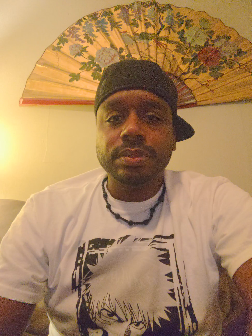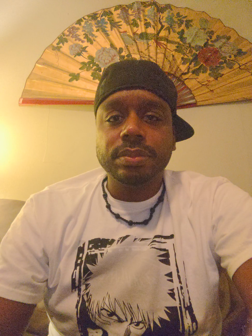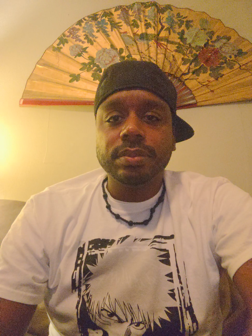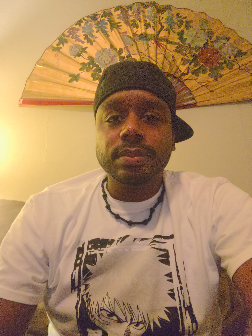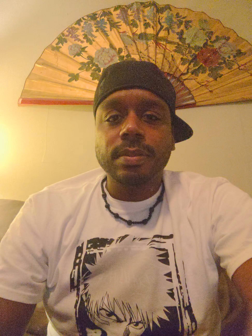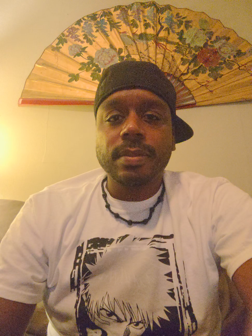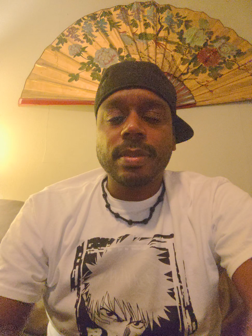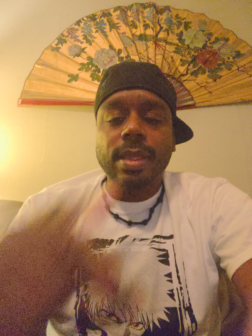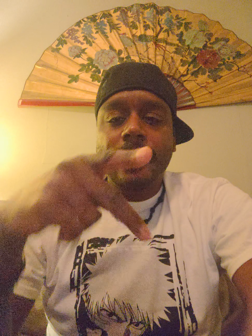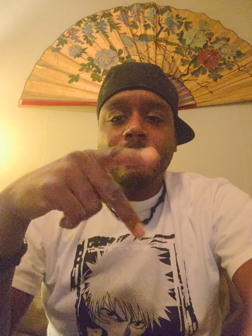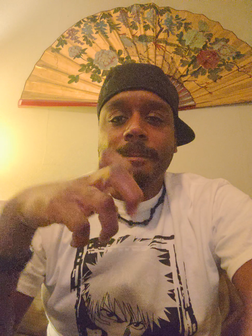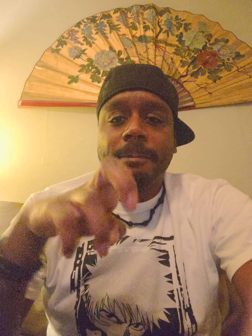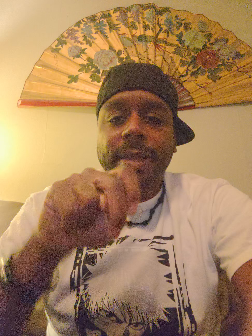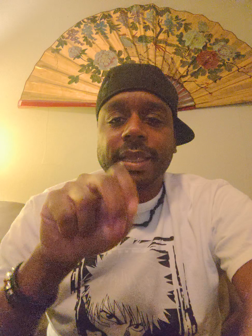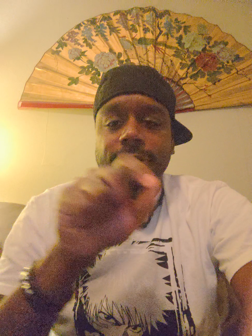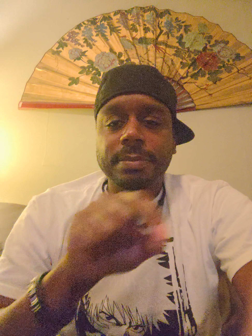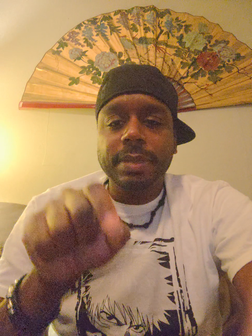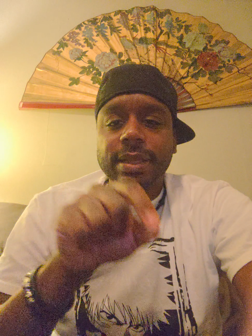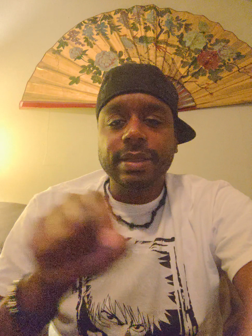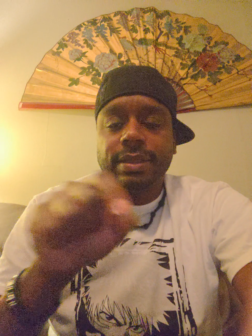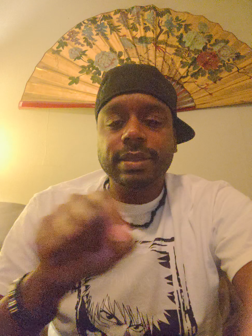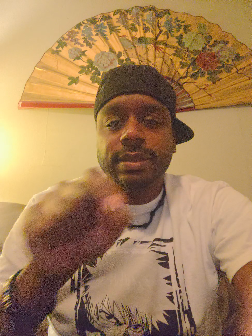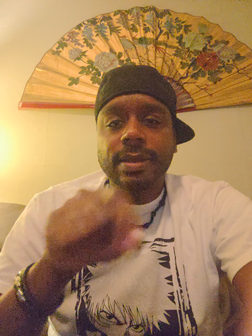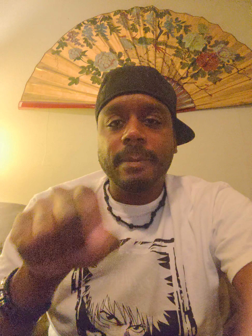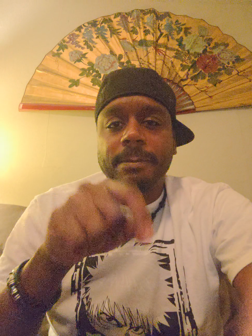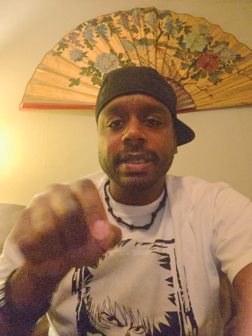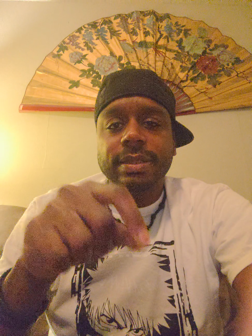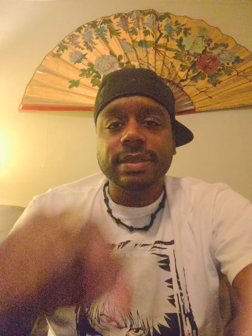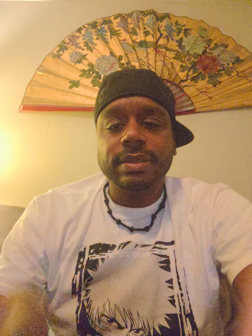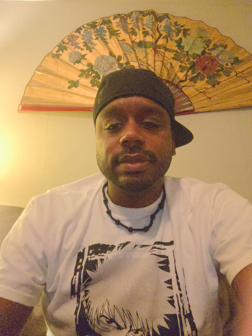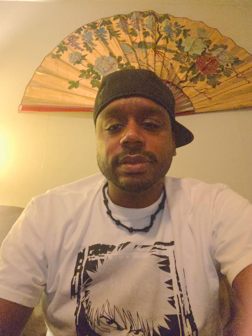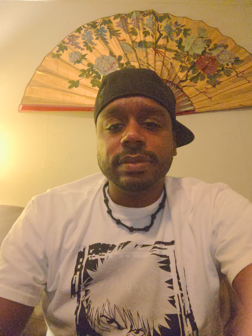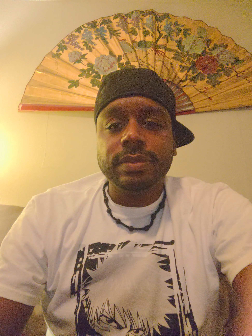pen